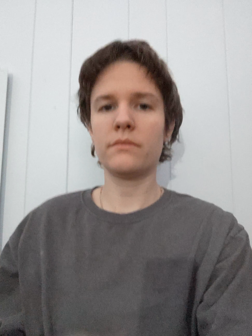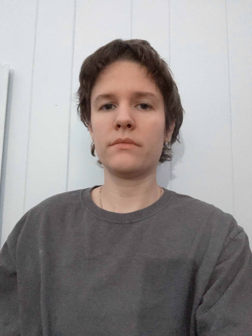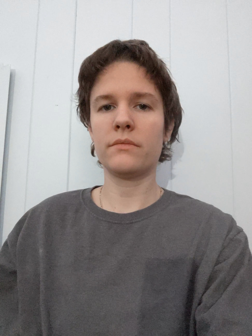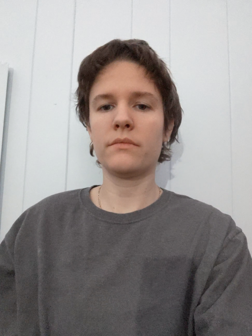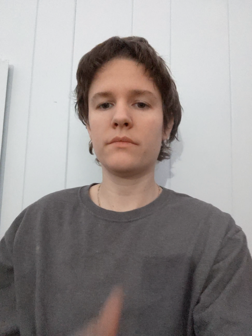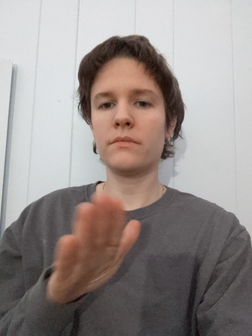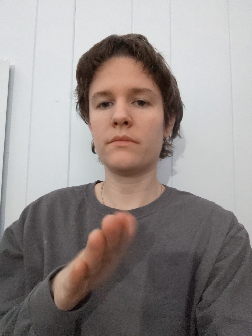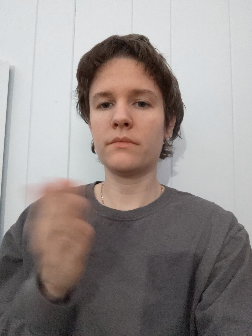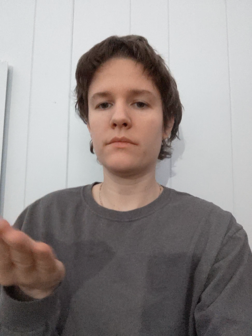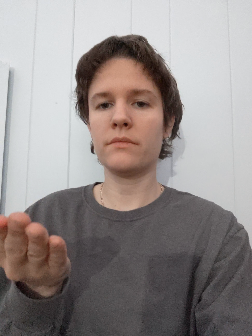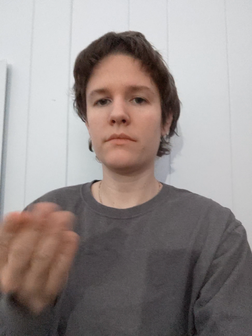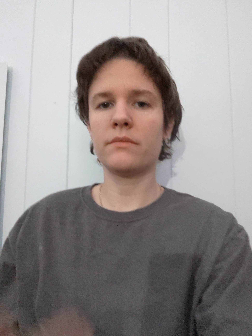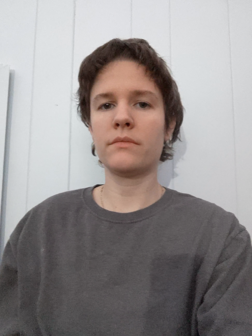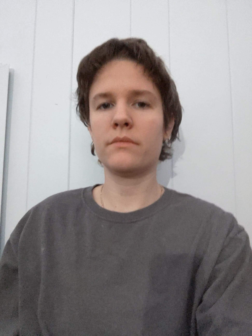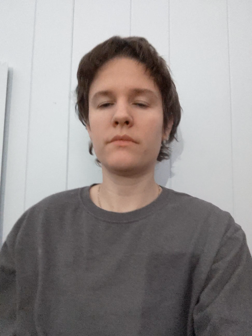book